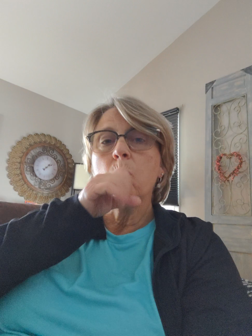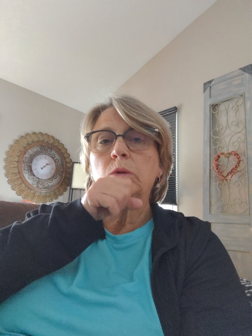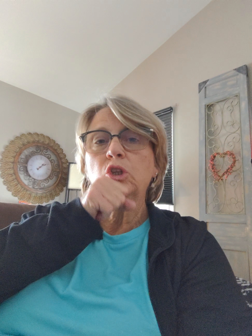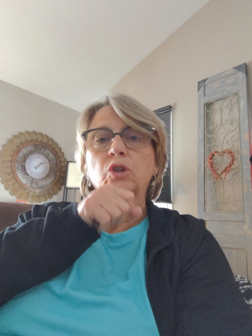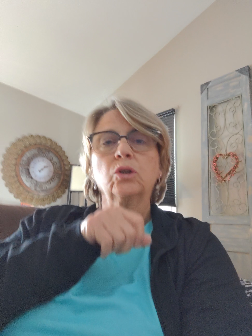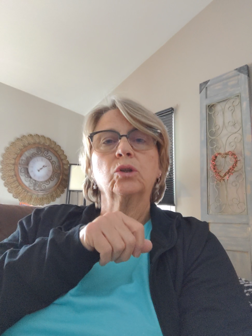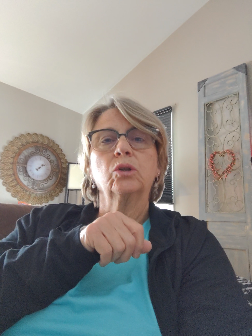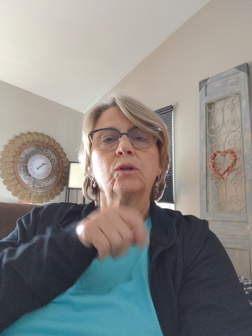orange